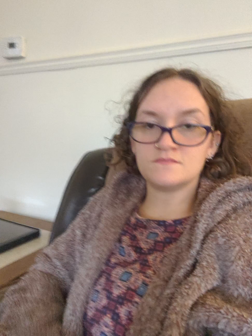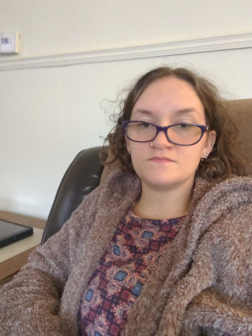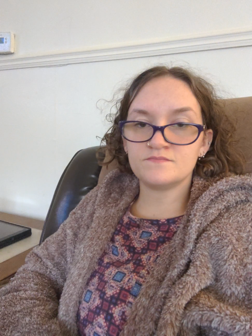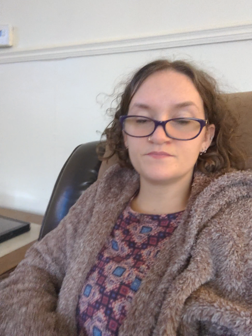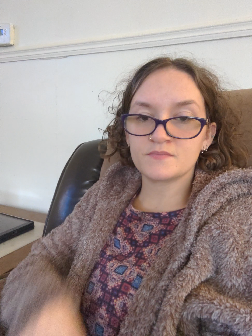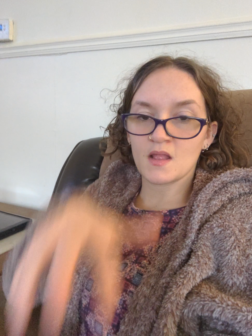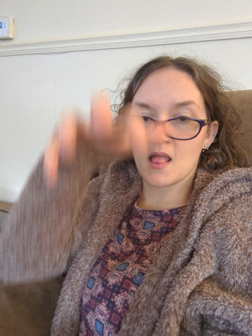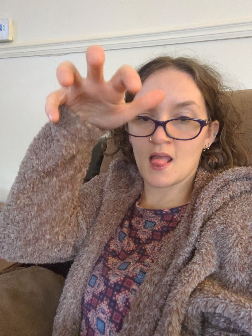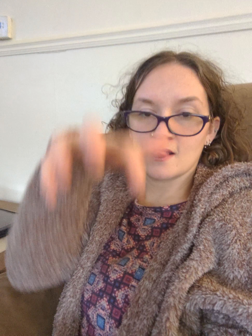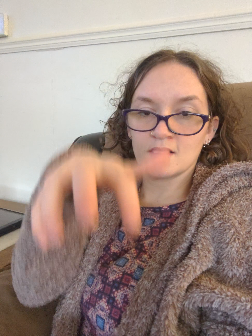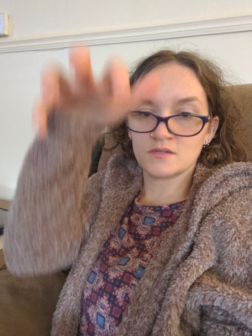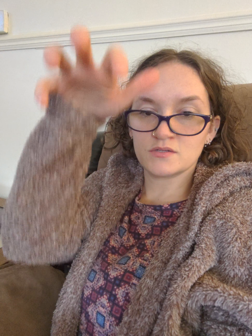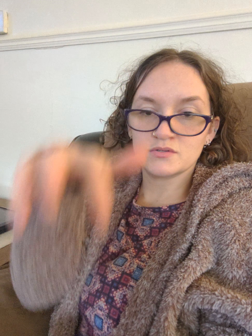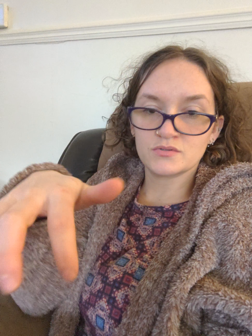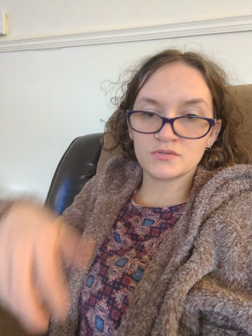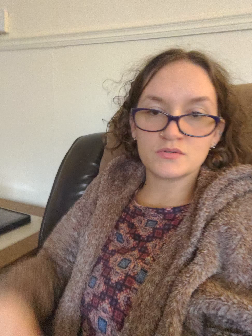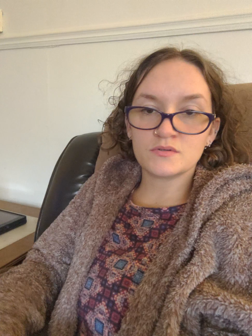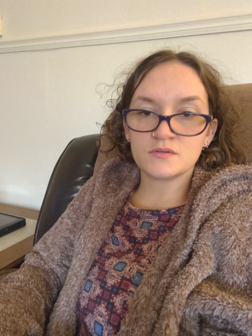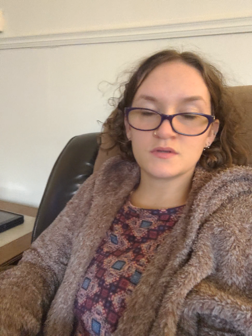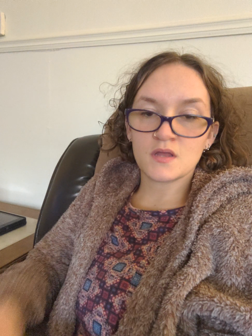alligator